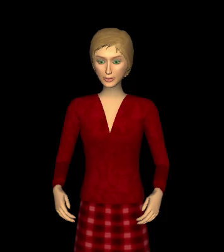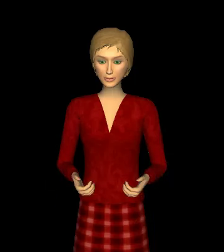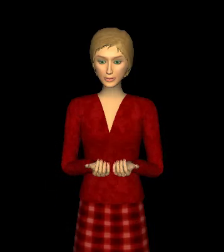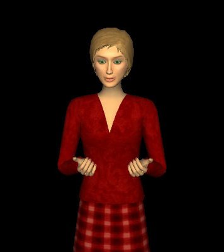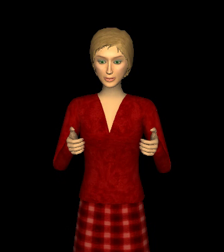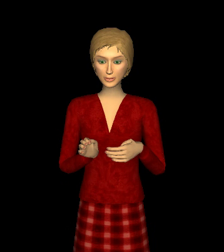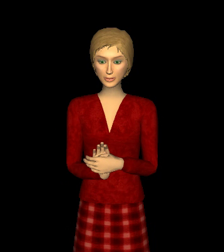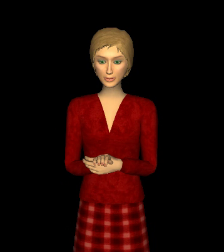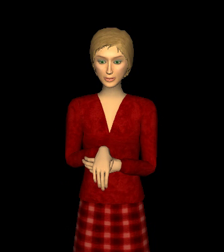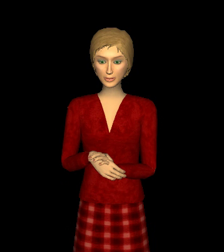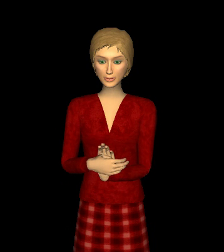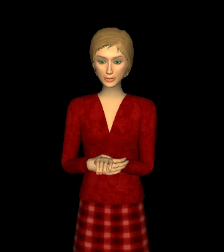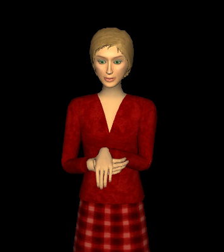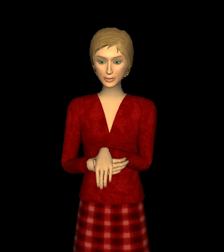مغسلة